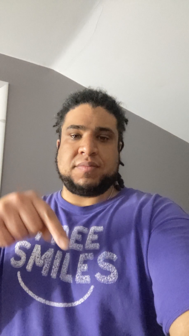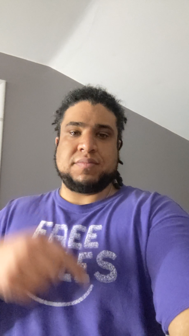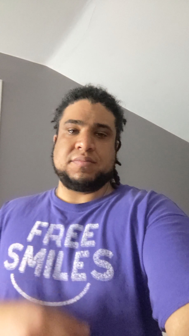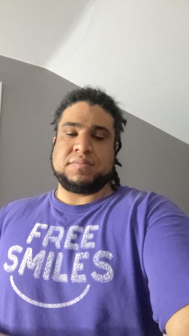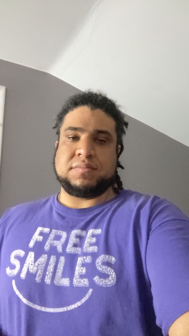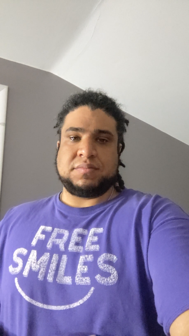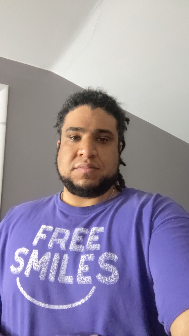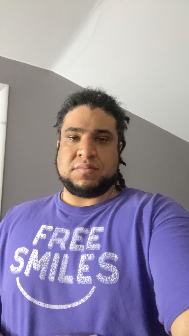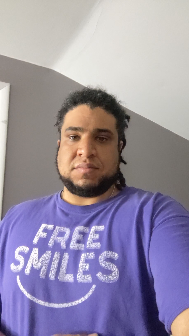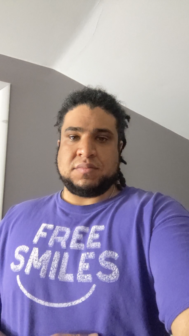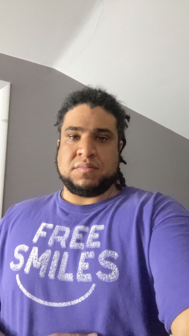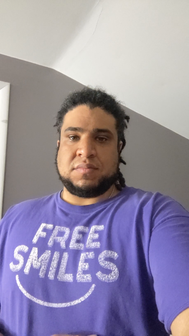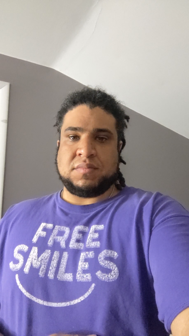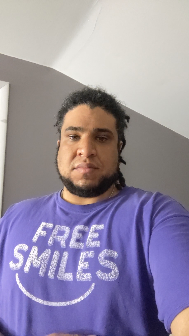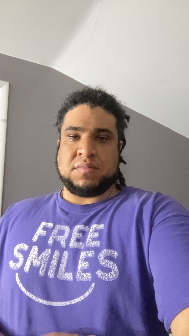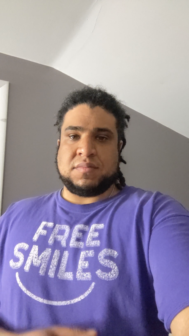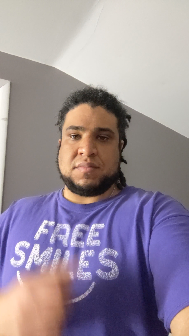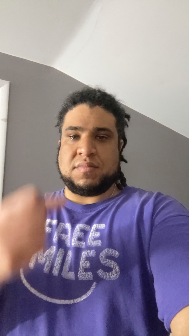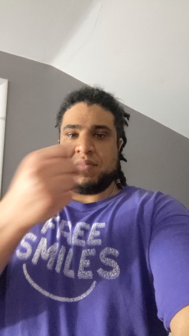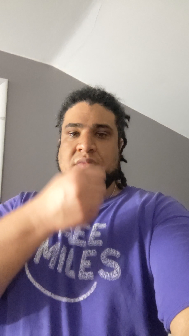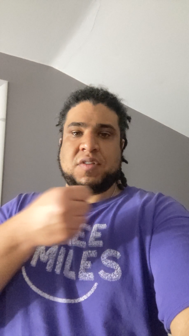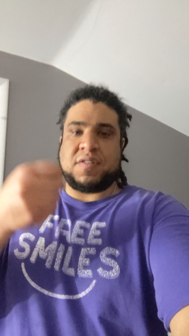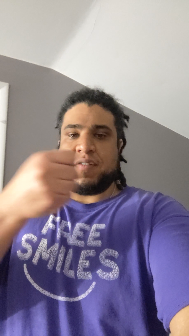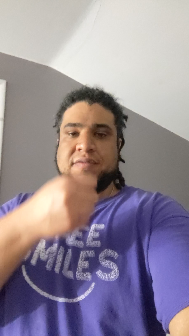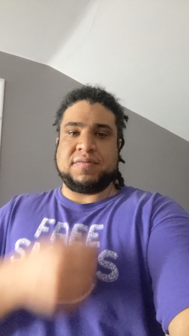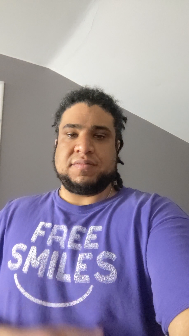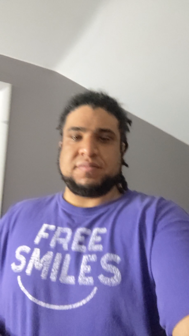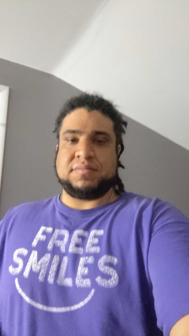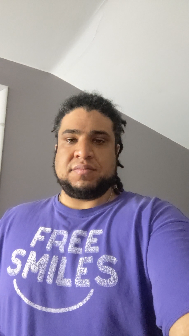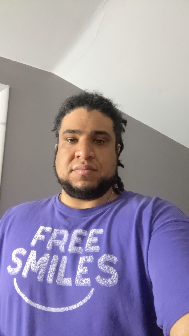coffee